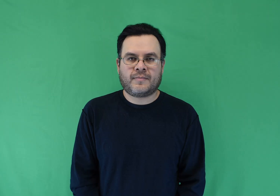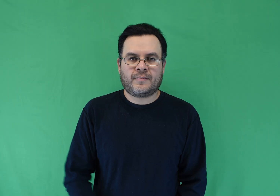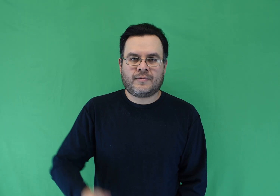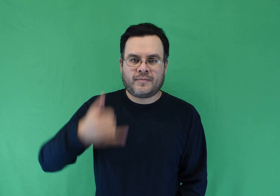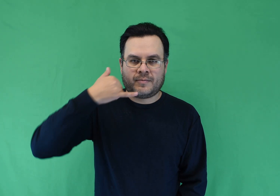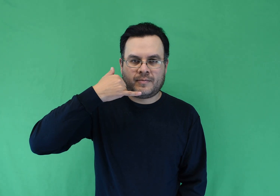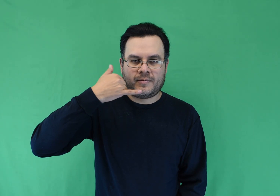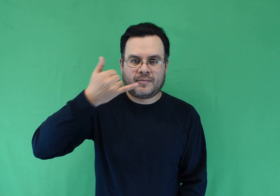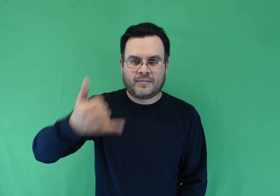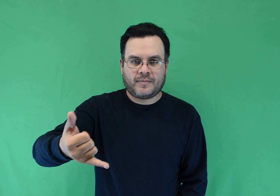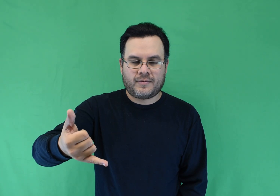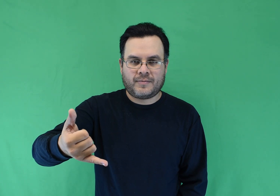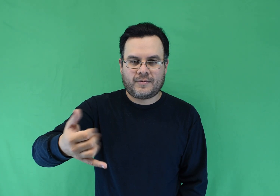llamar